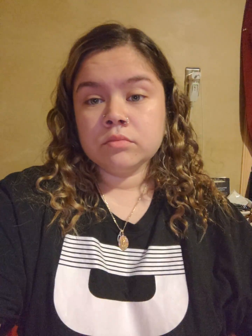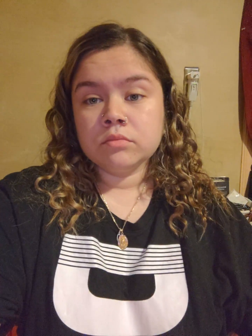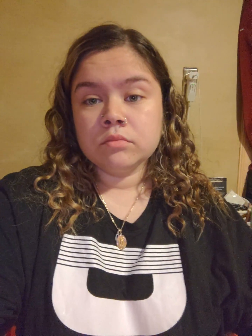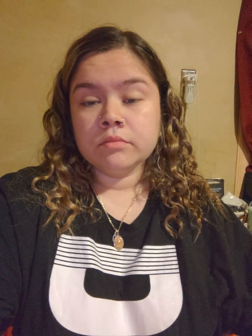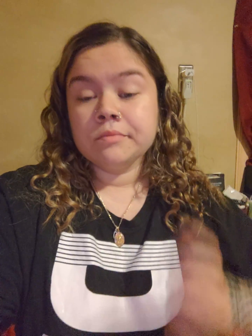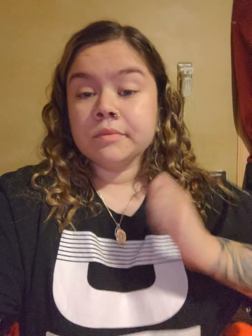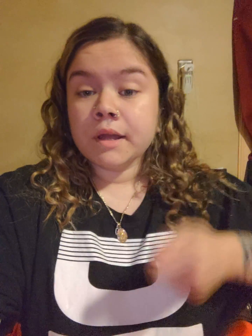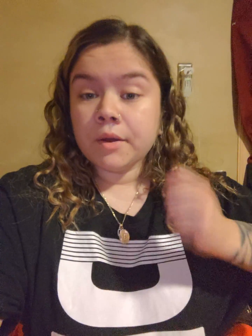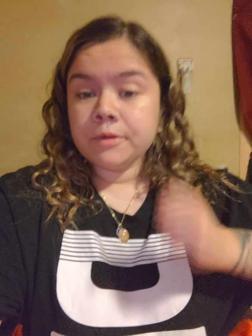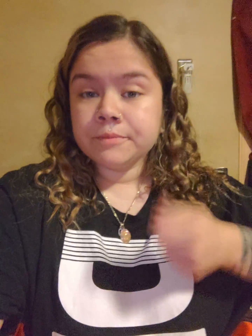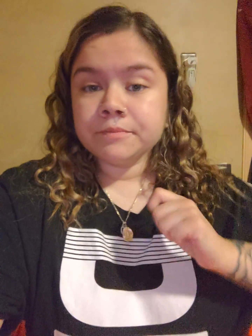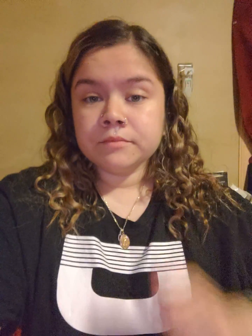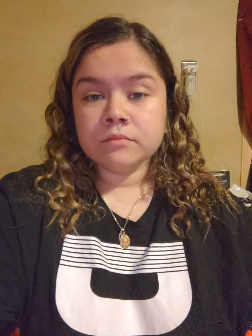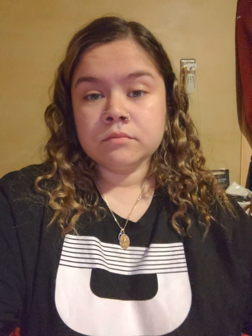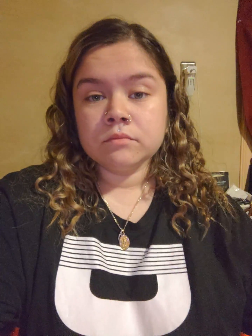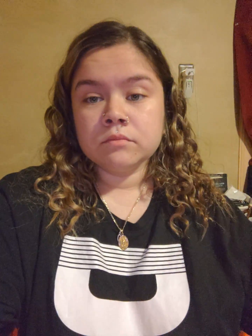cart